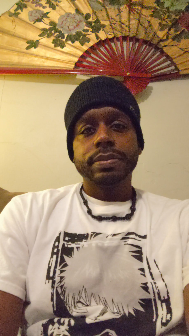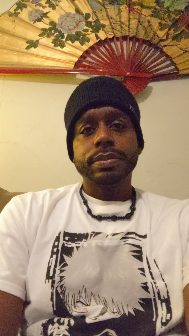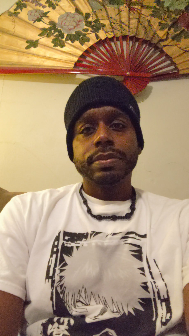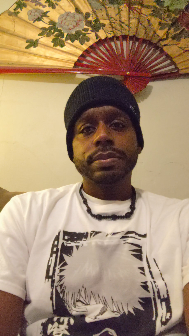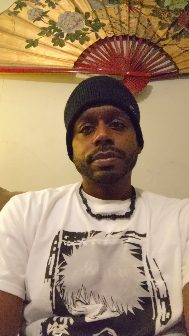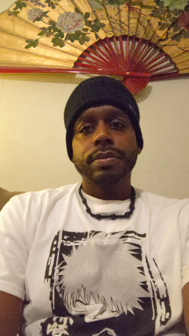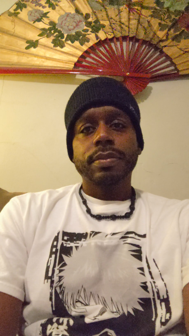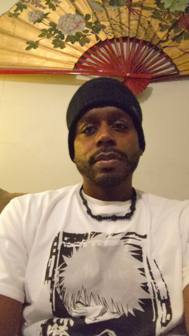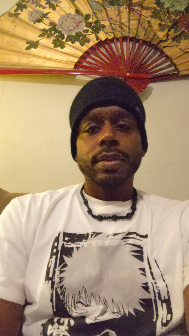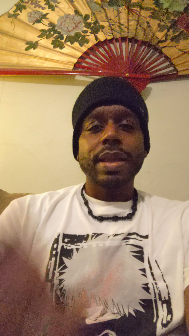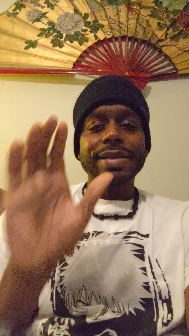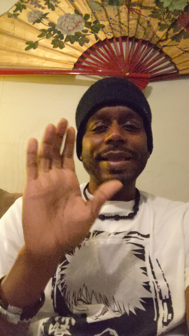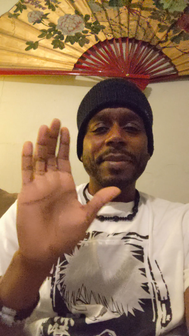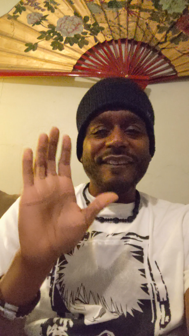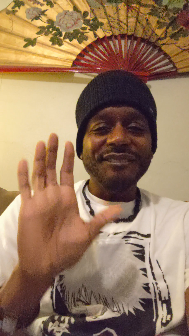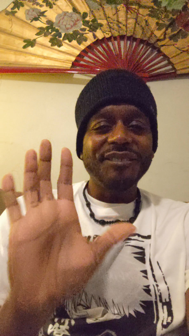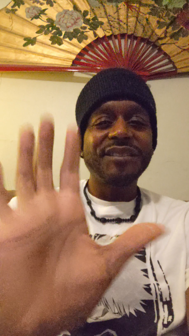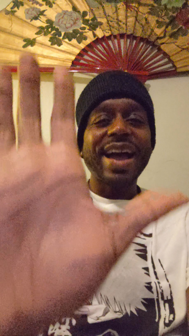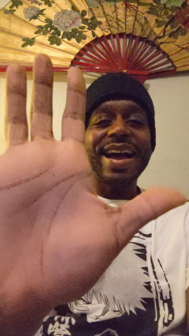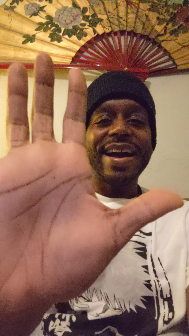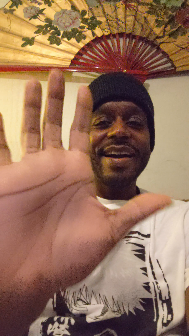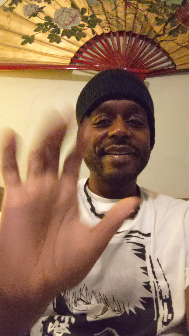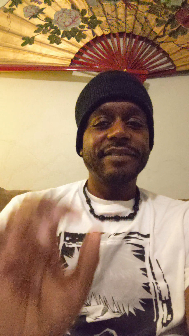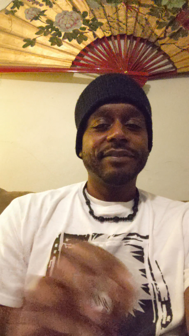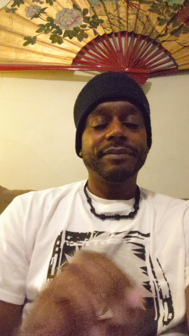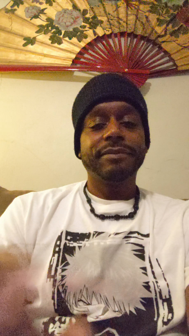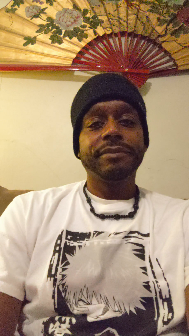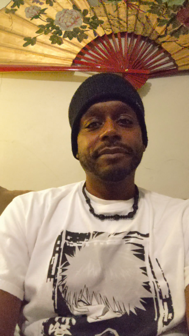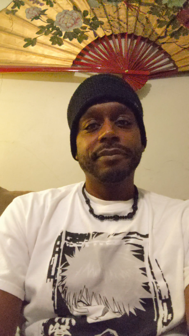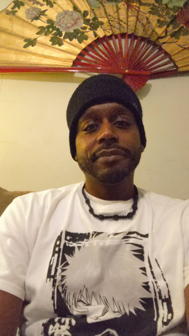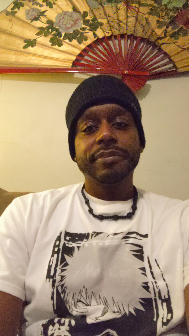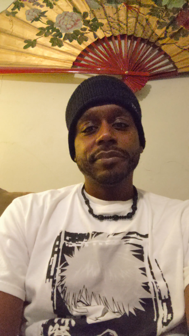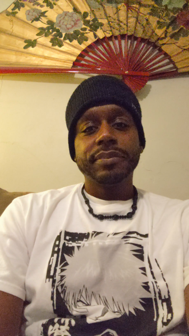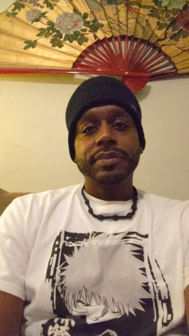give me five